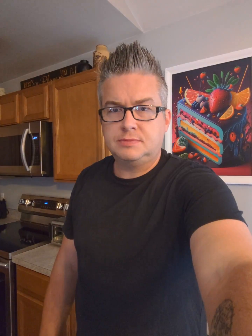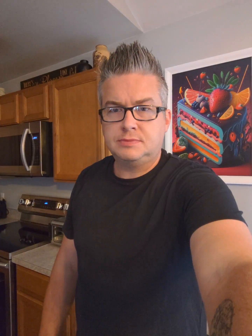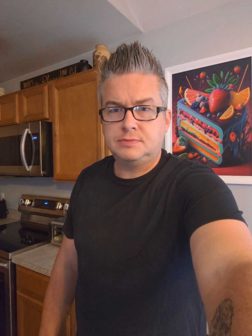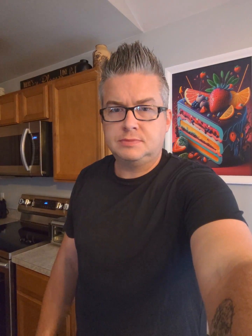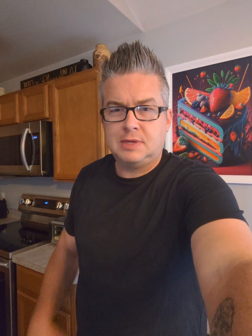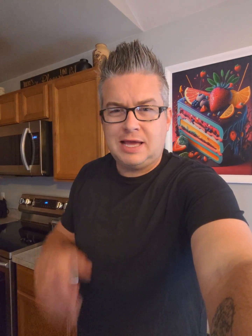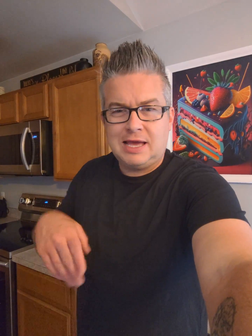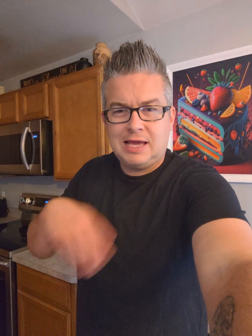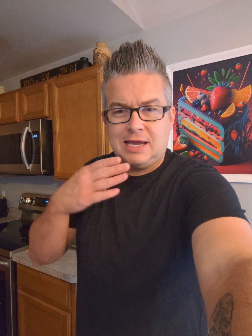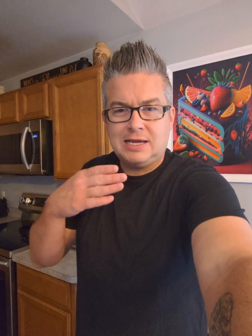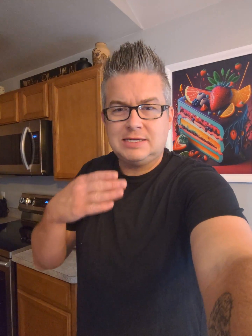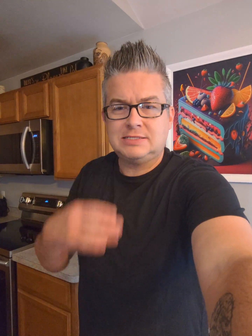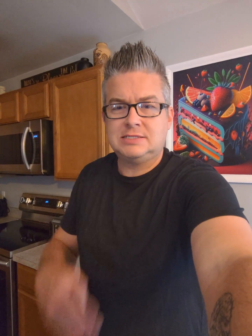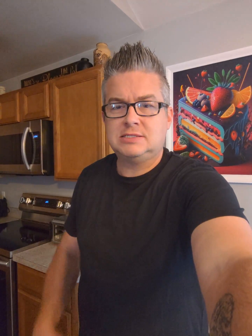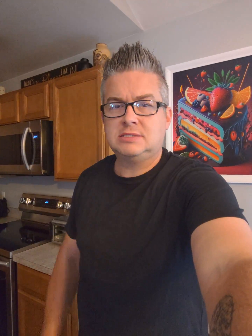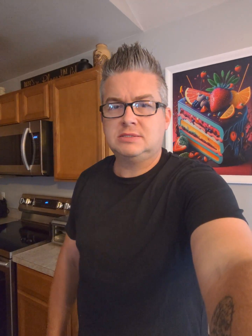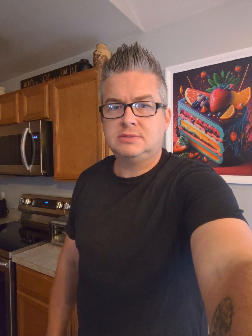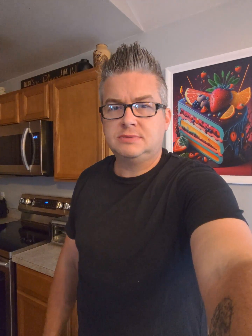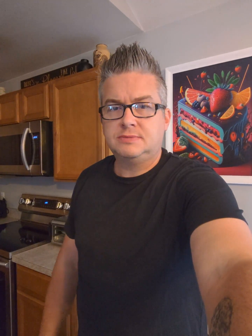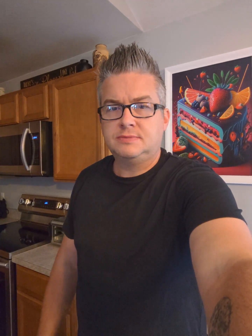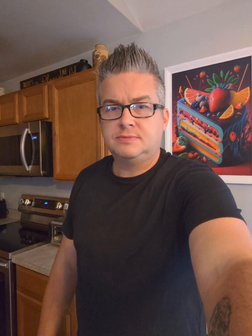kick